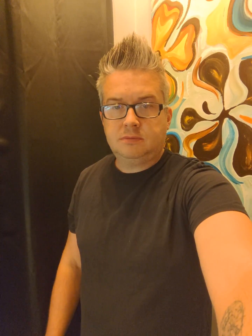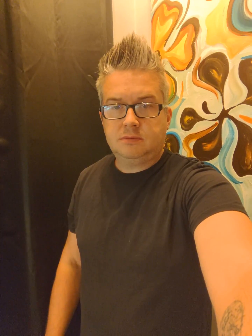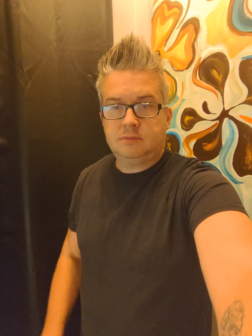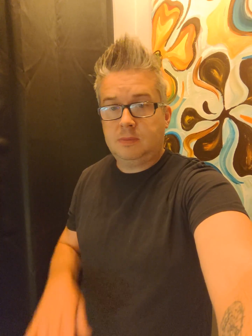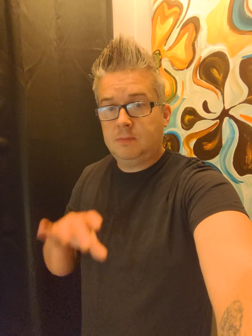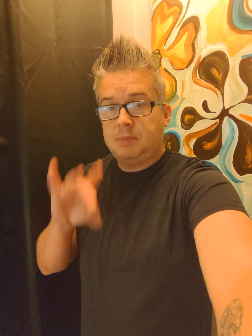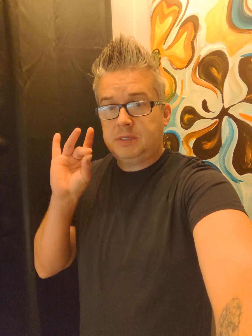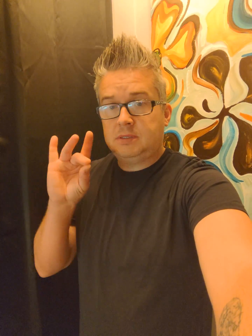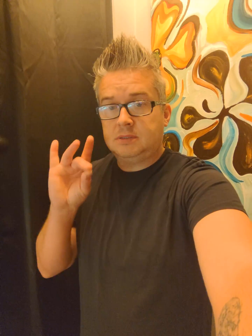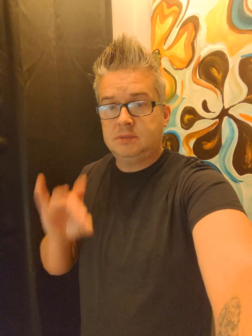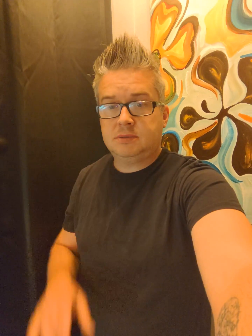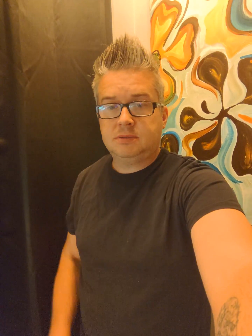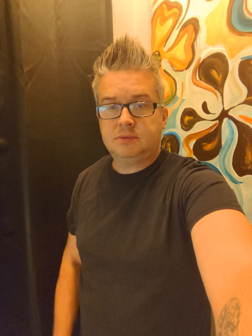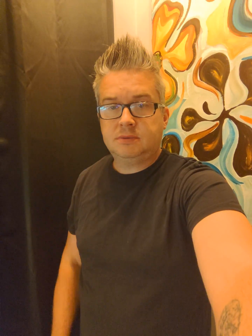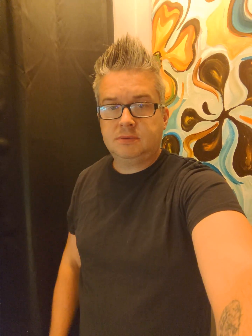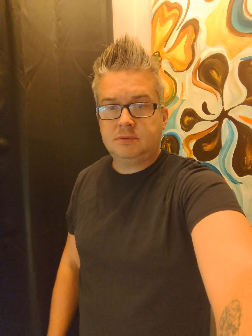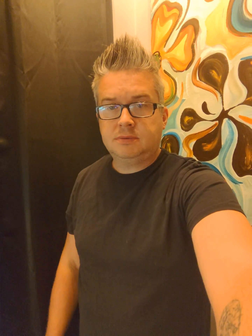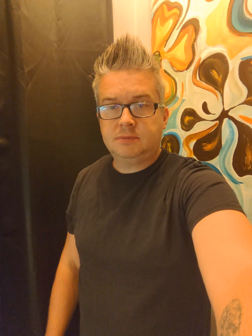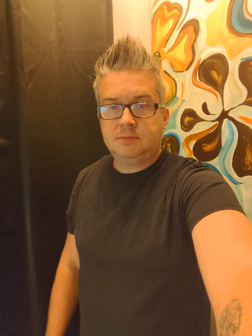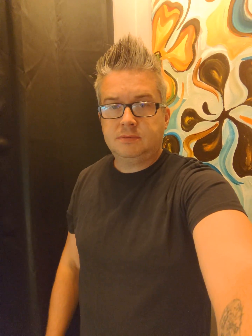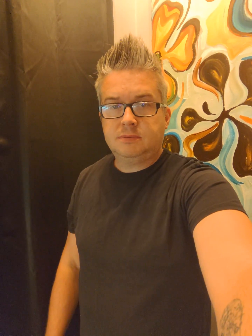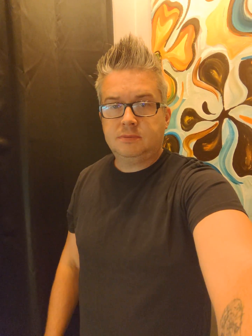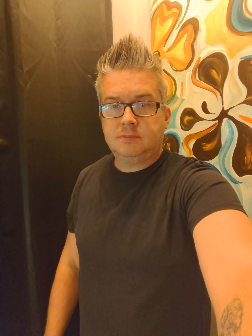pick